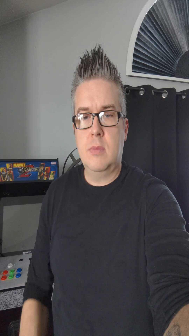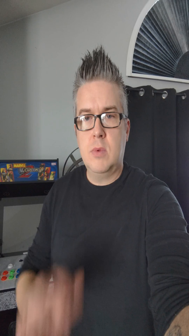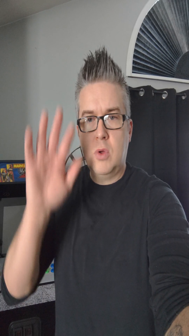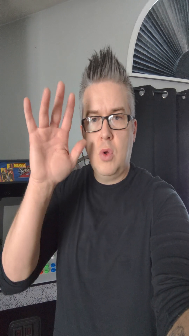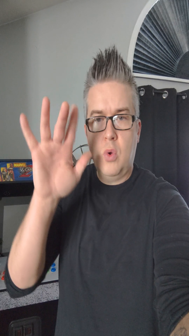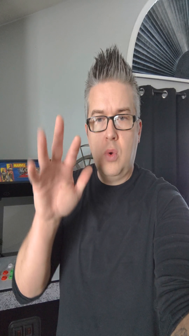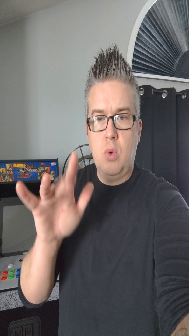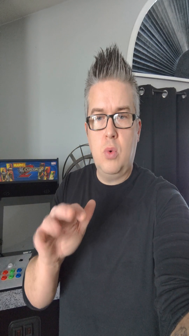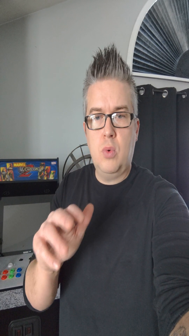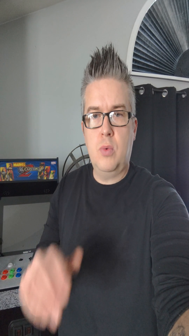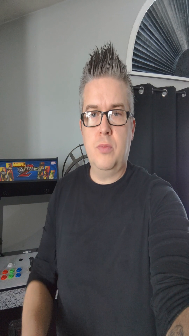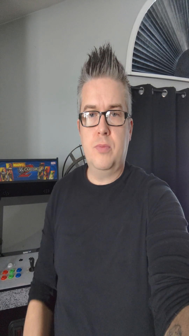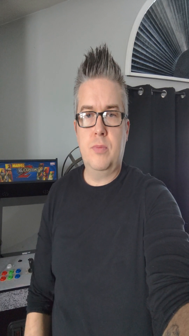snow